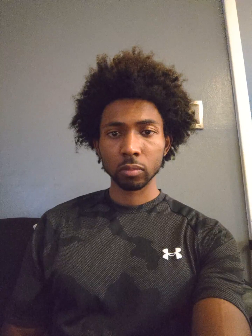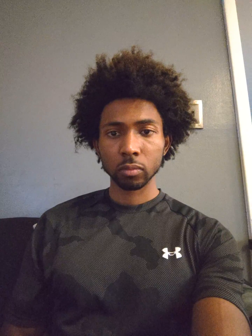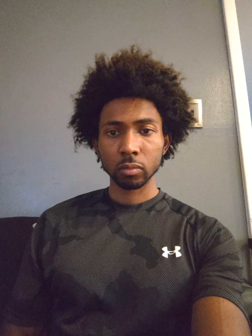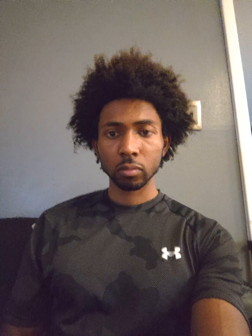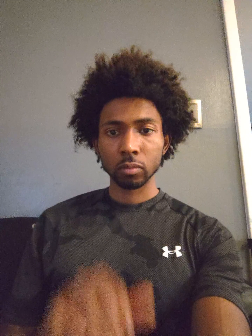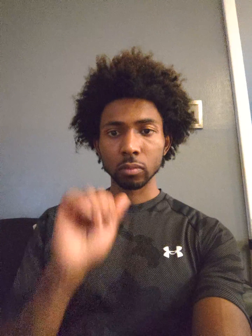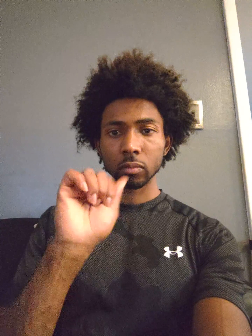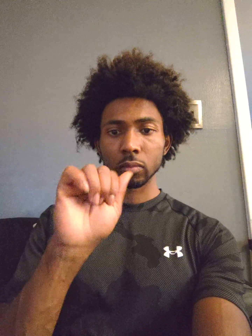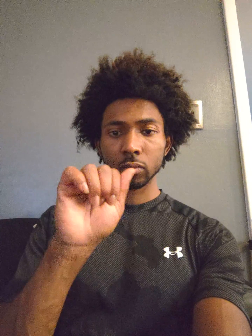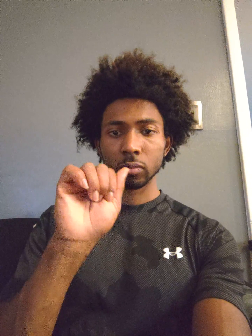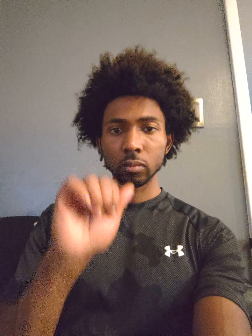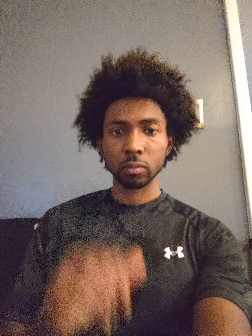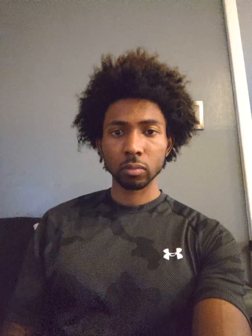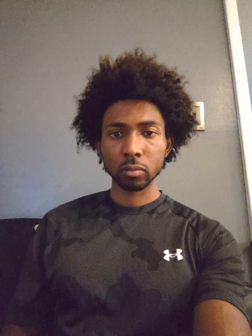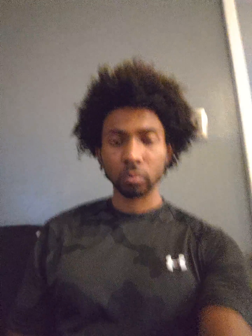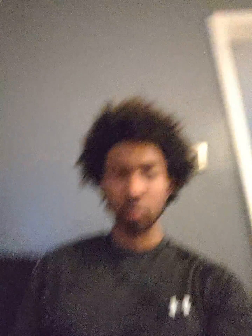knock